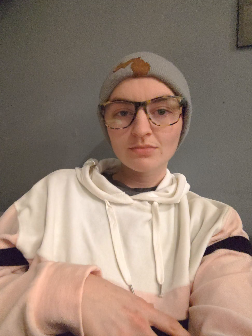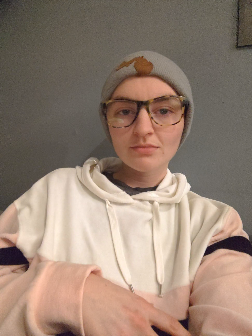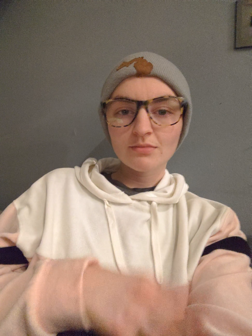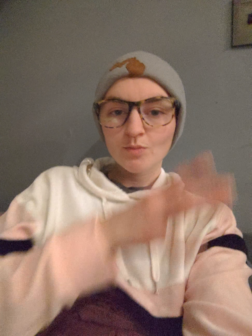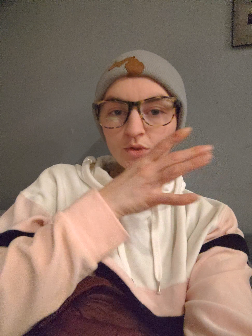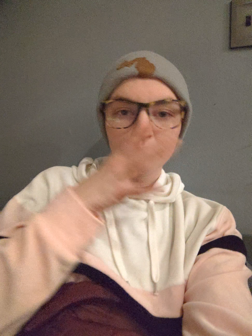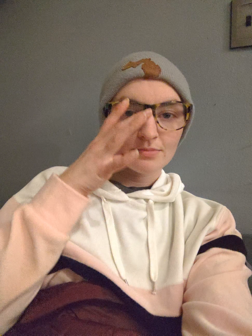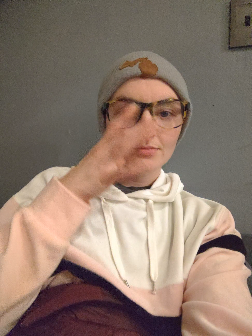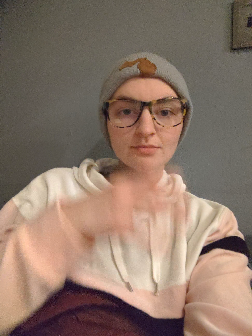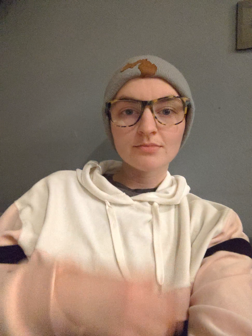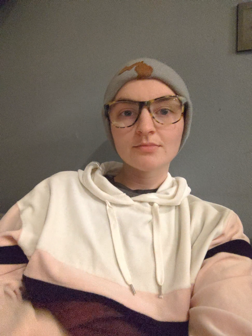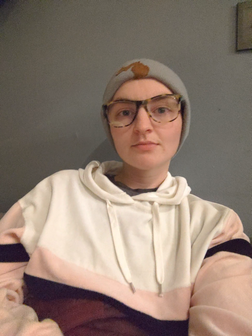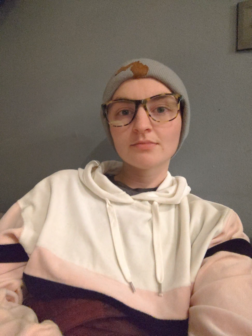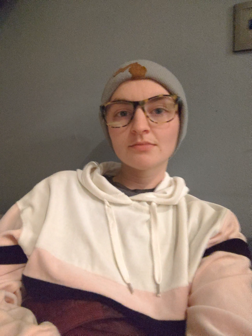farm